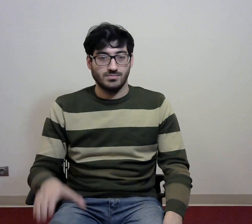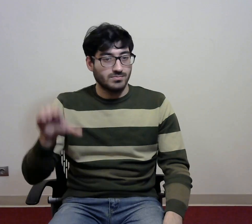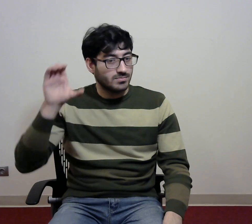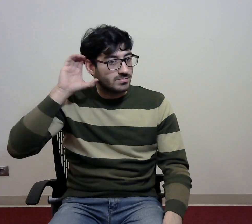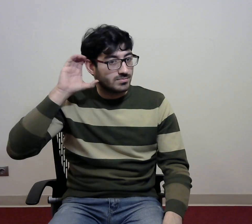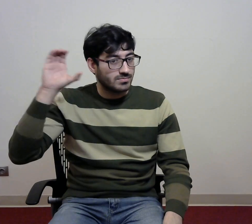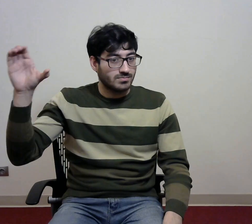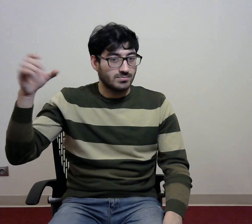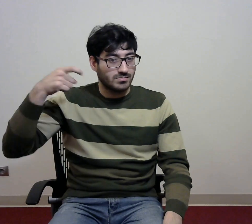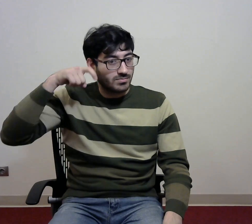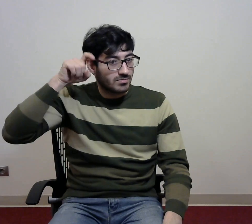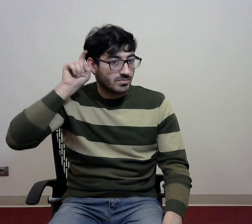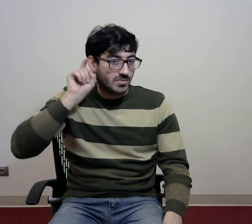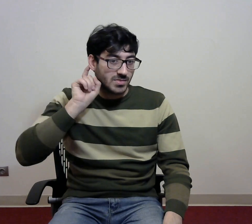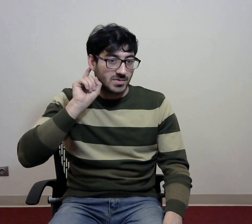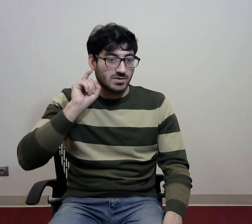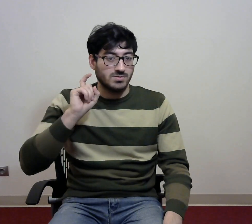eşitmə aparatı